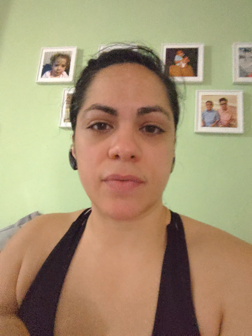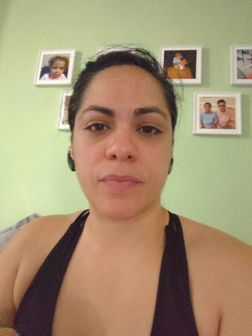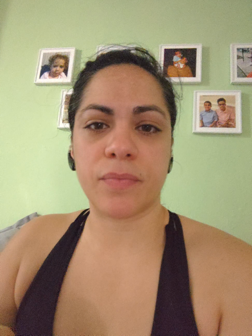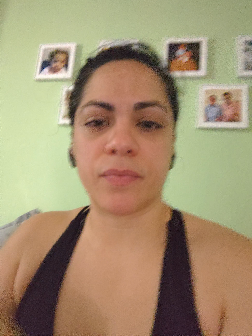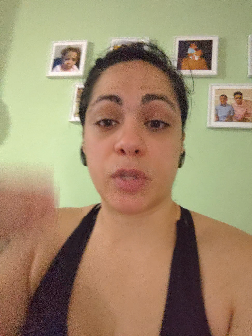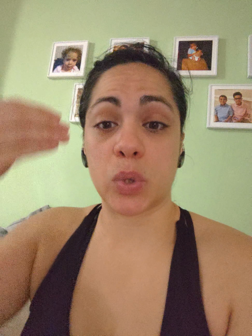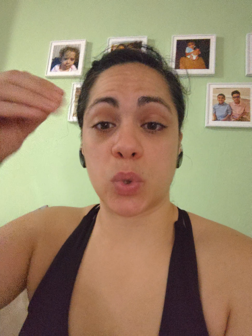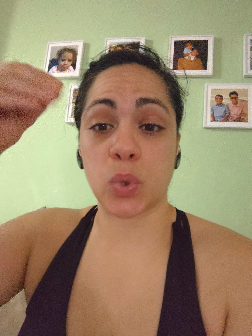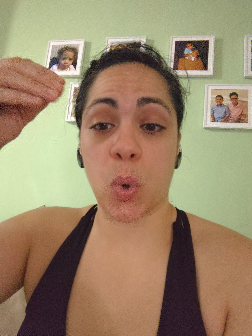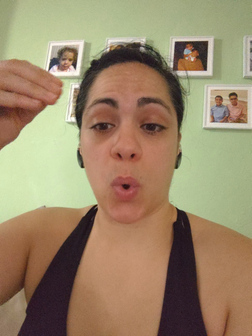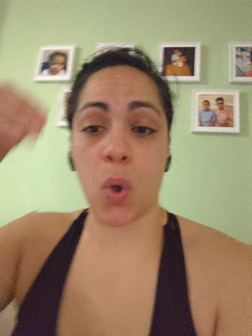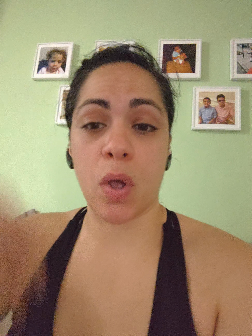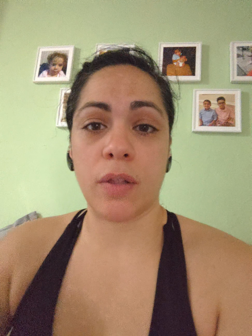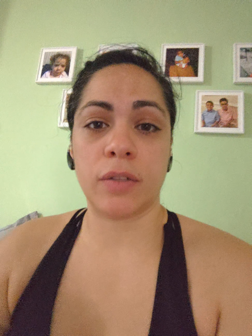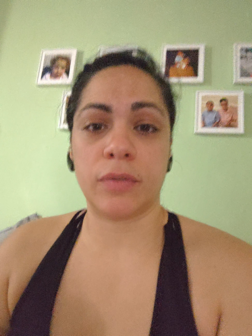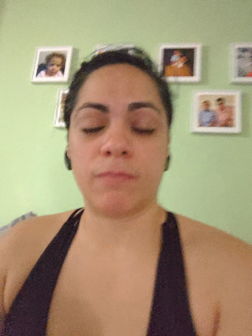store